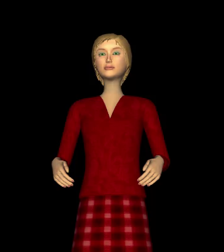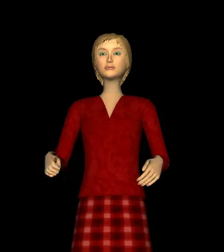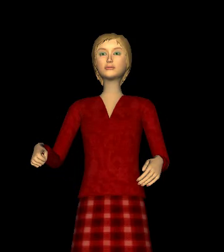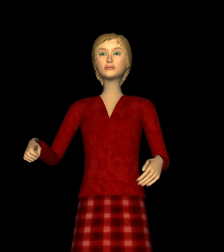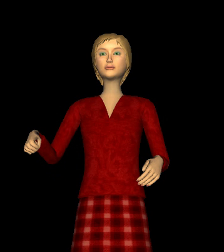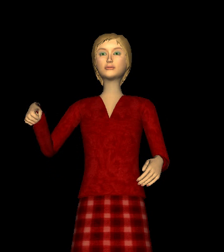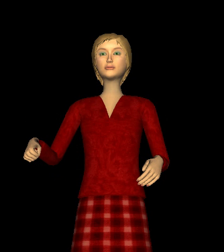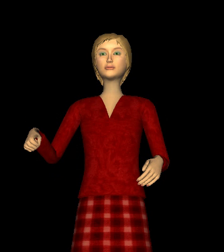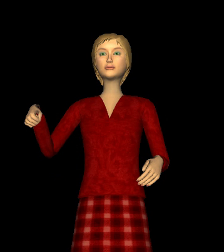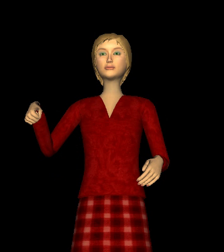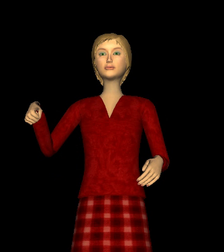أمتعة